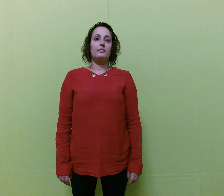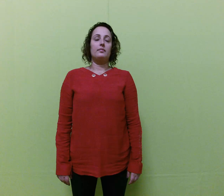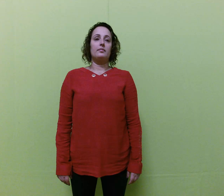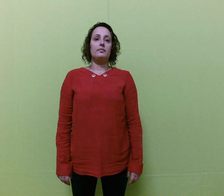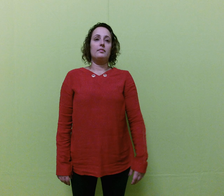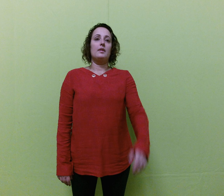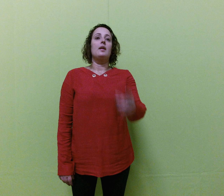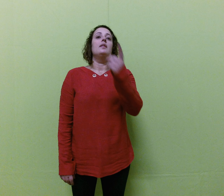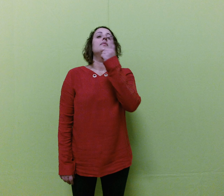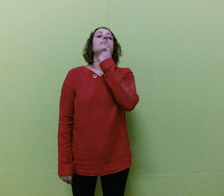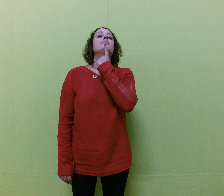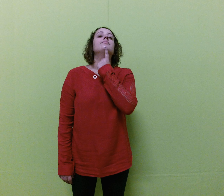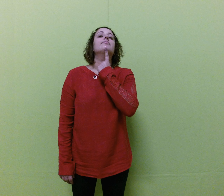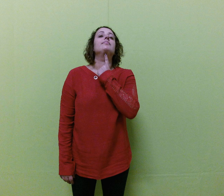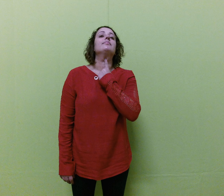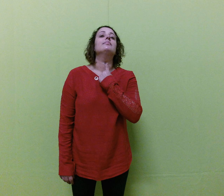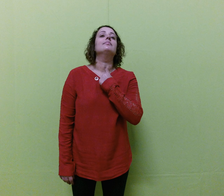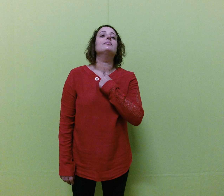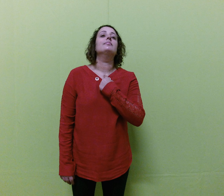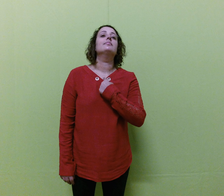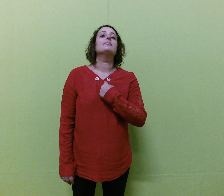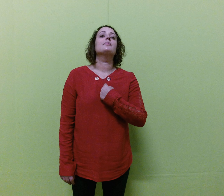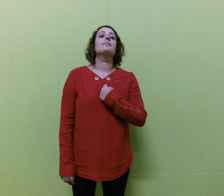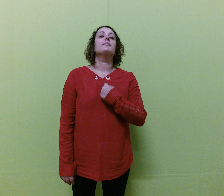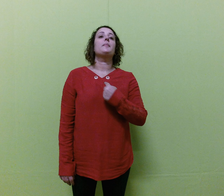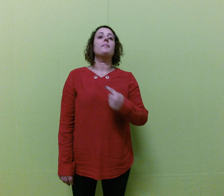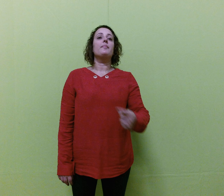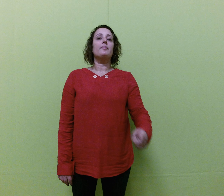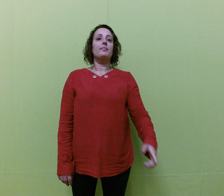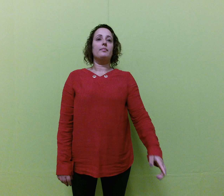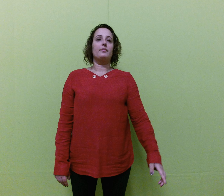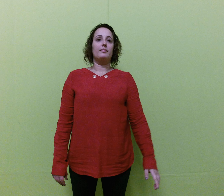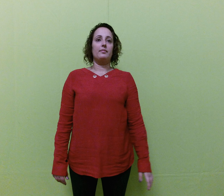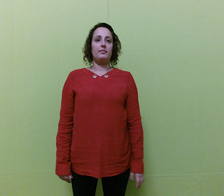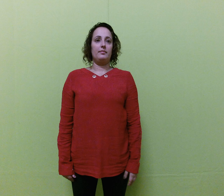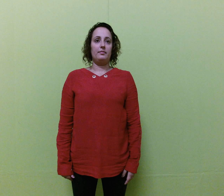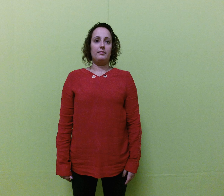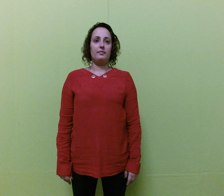vontade